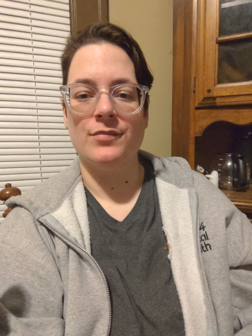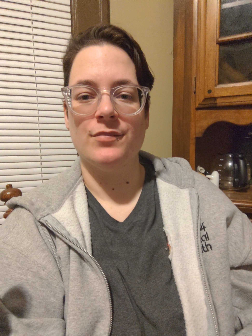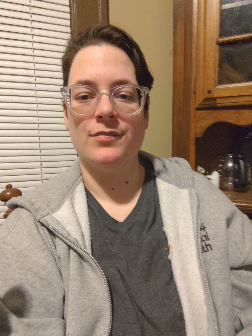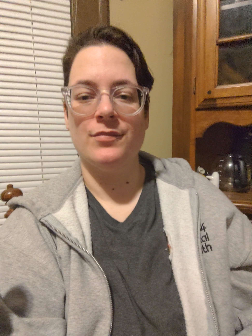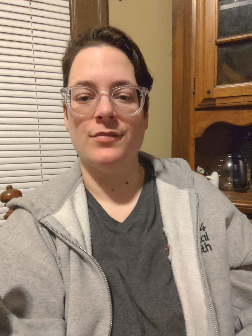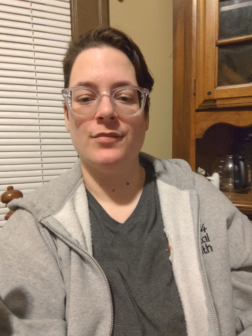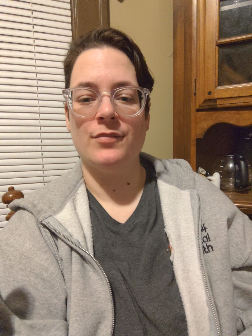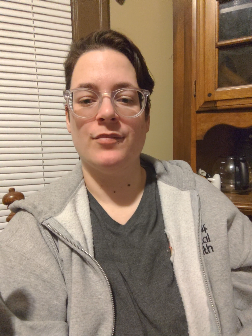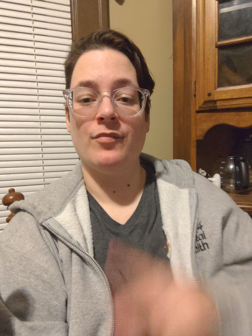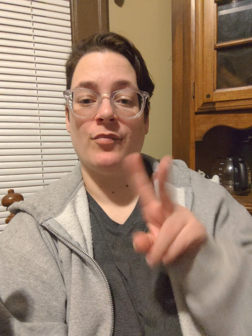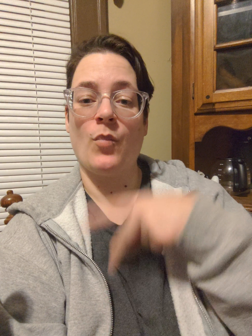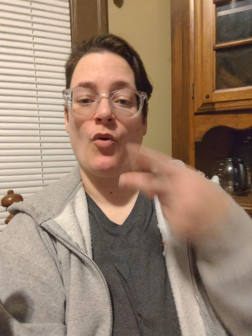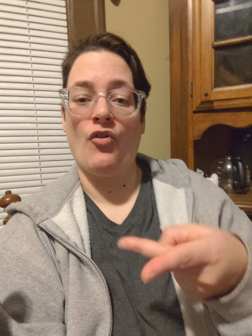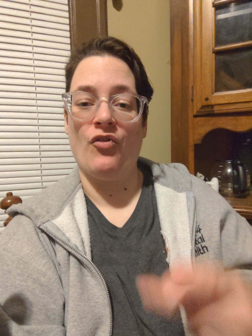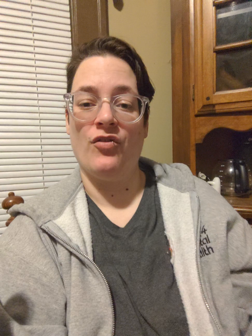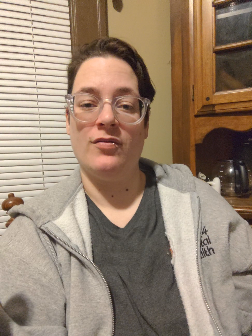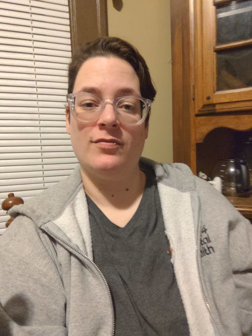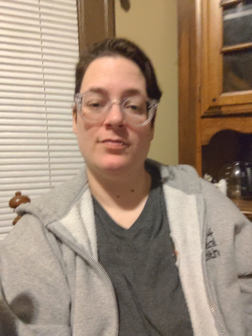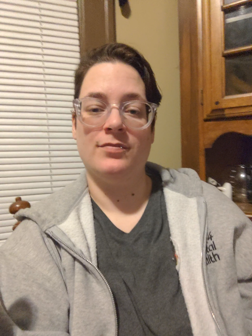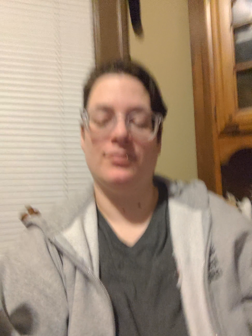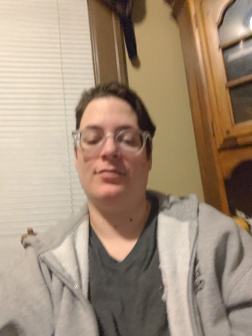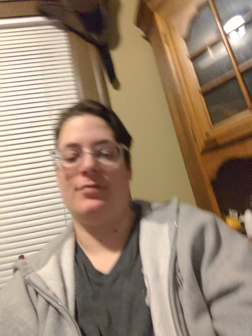fall